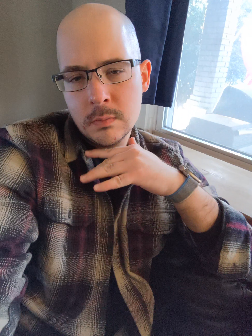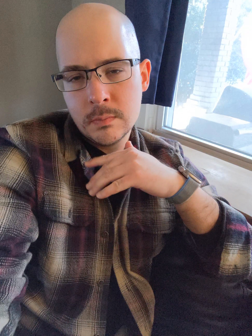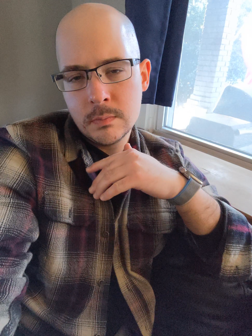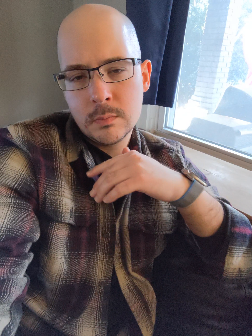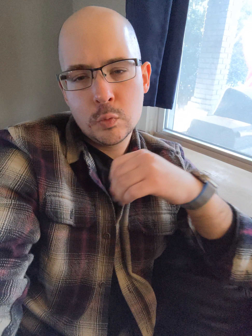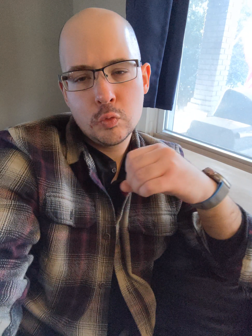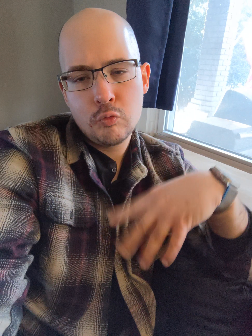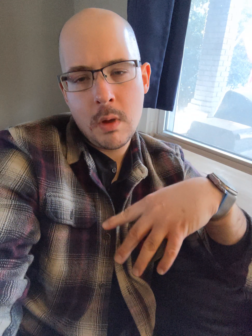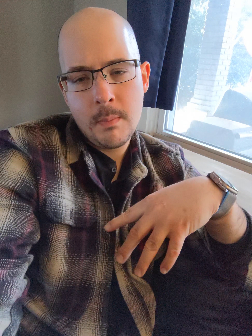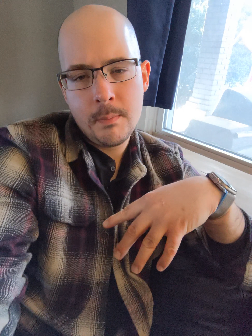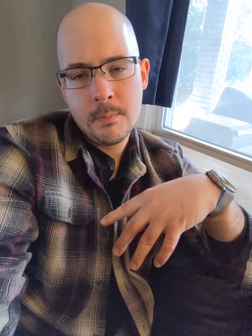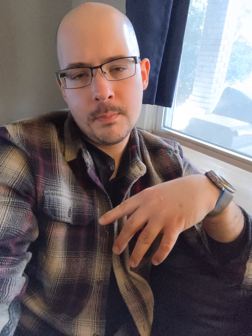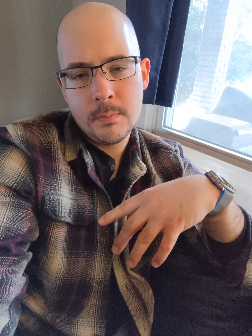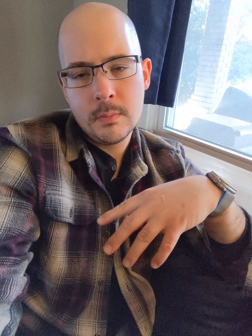drop